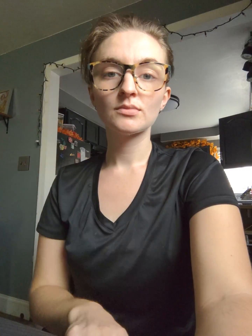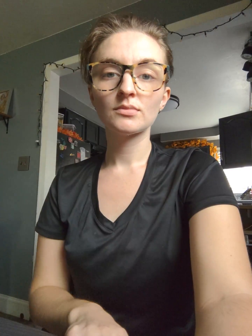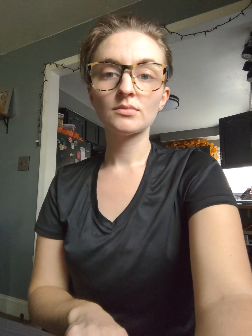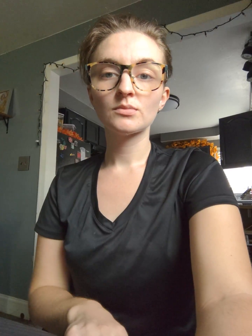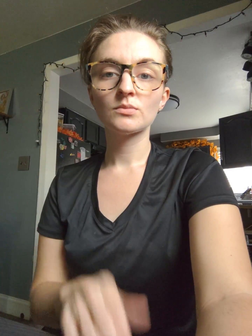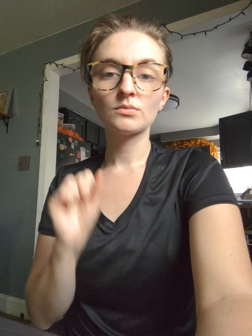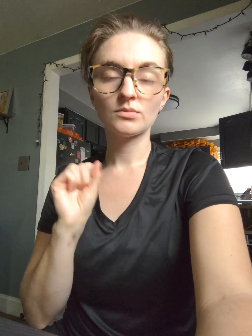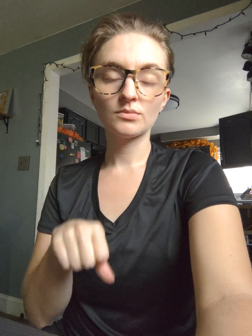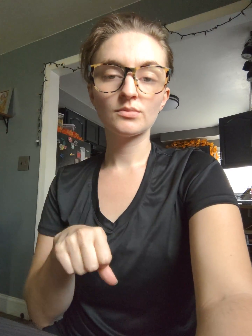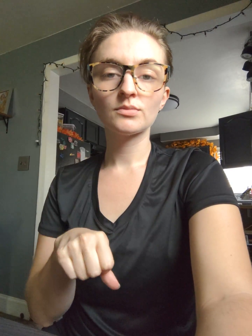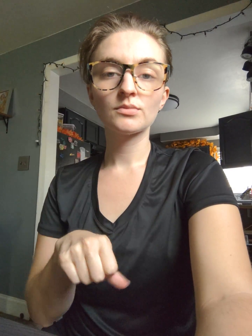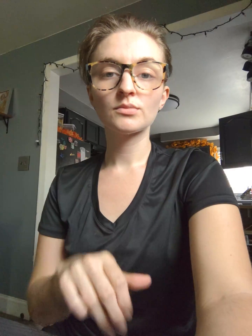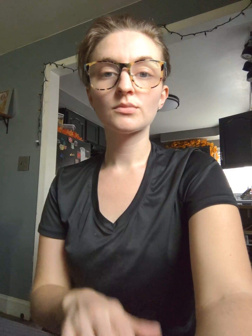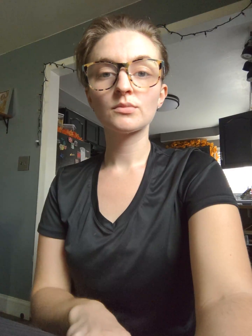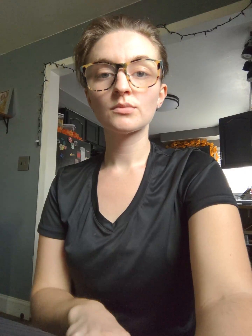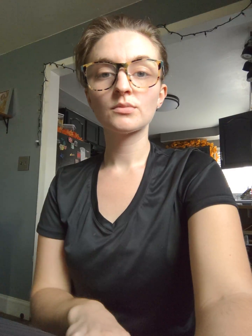could